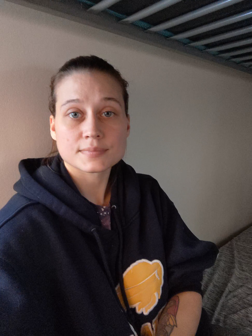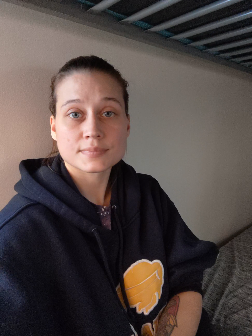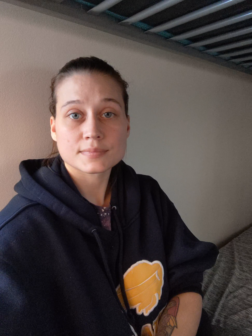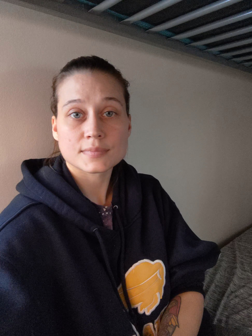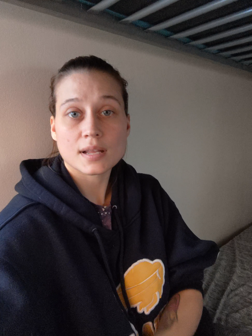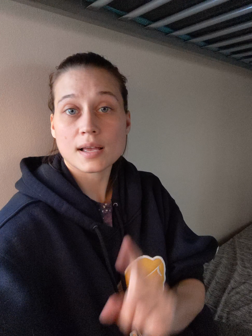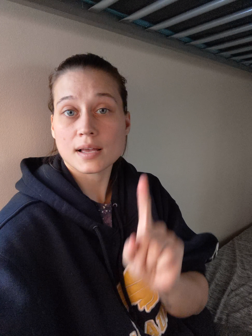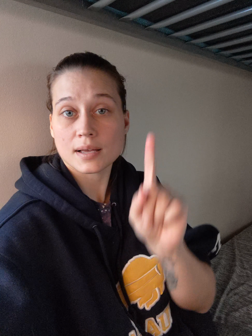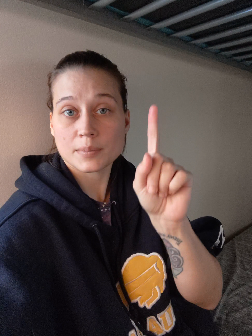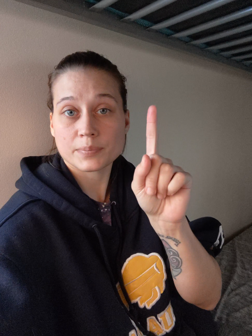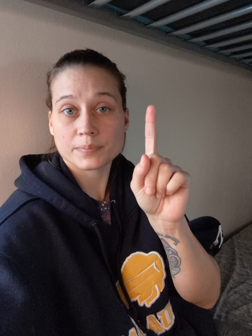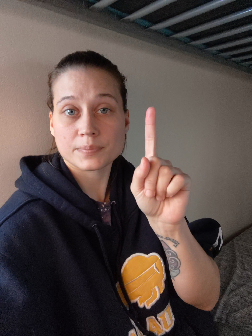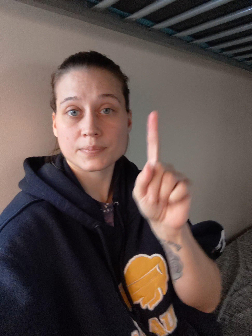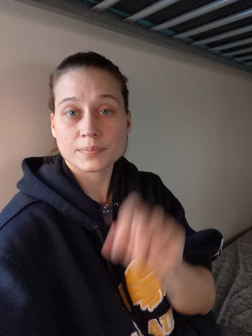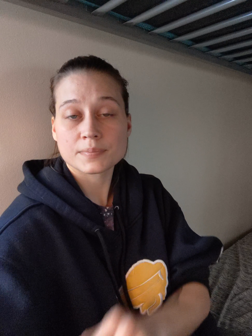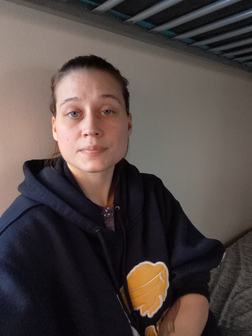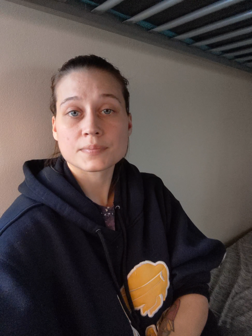up